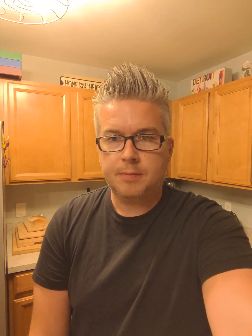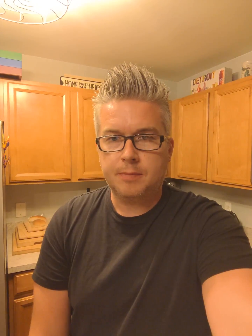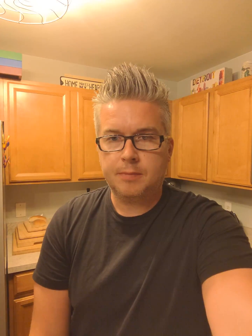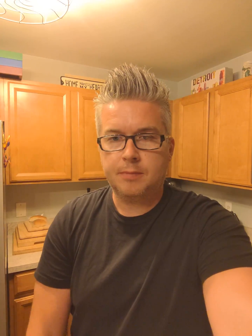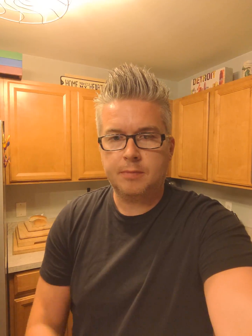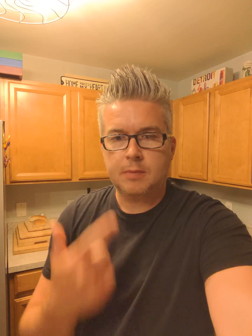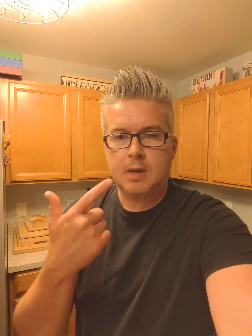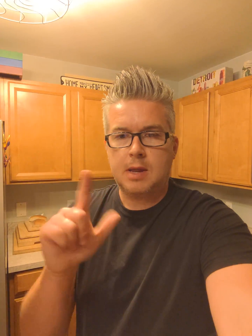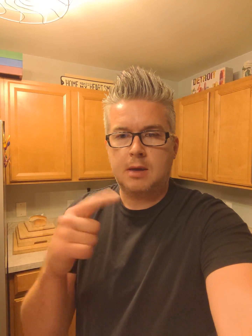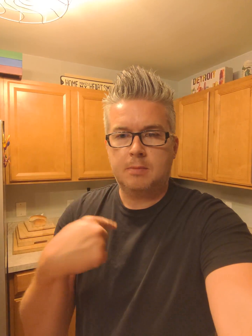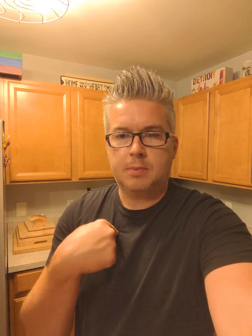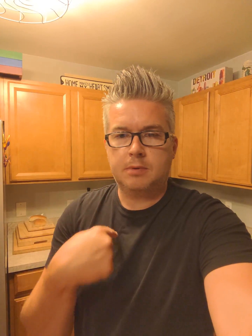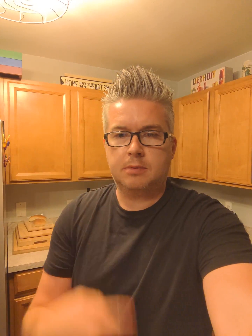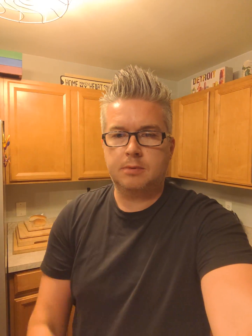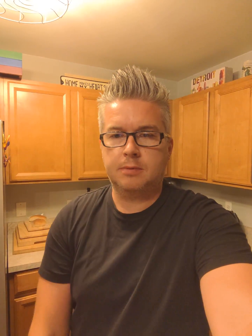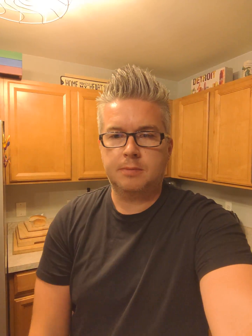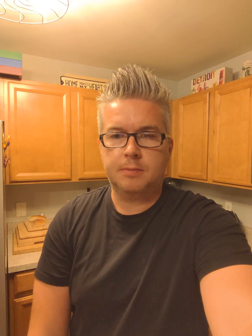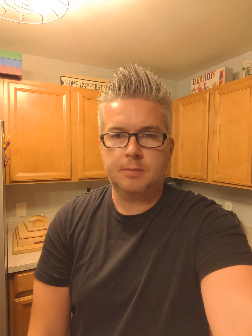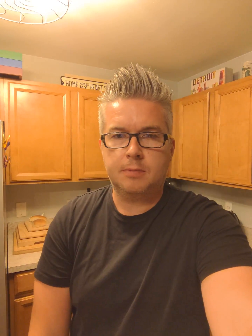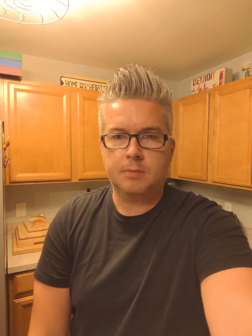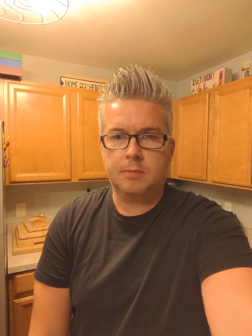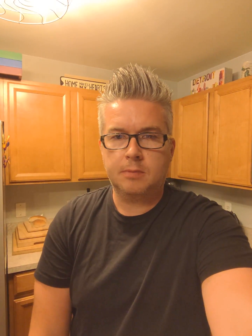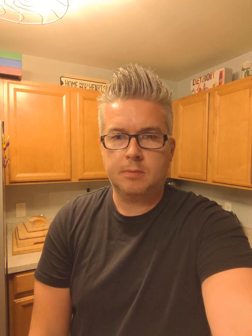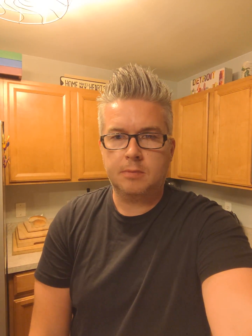let me